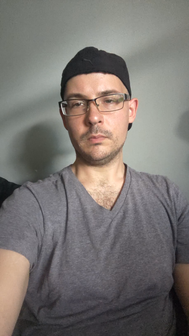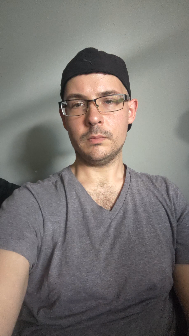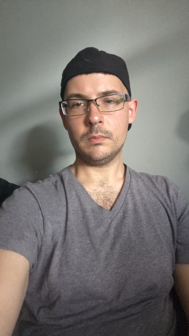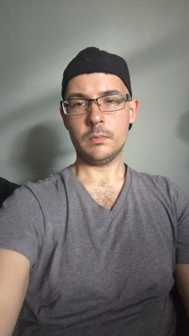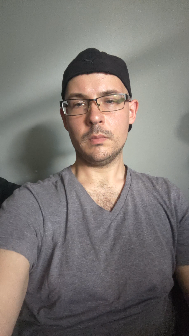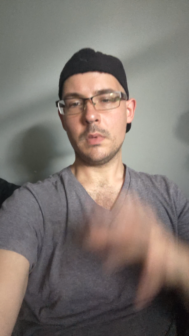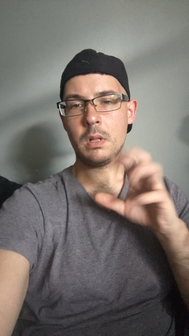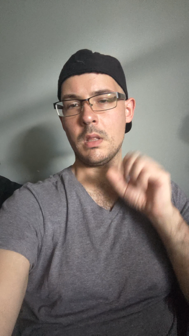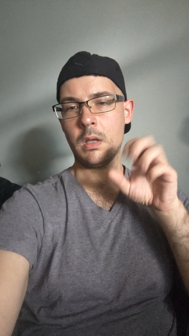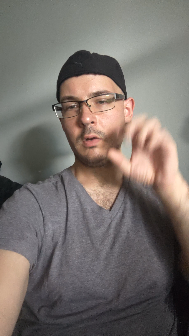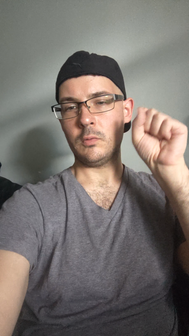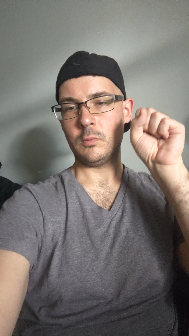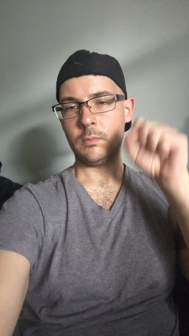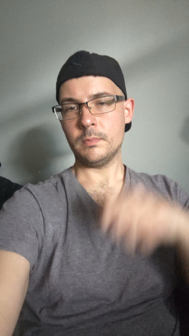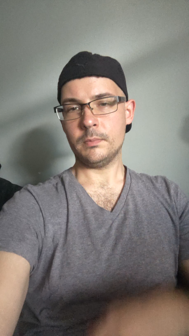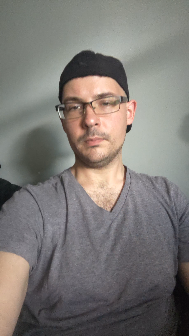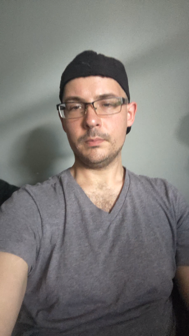ladder